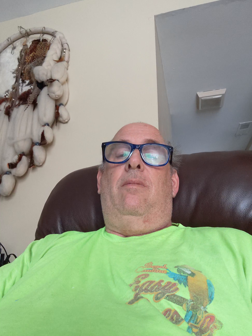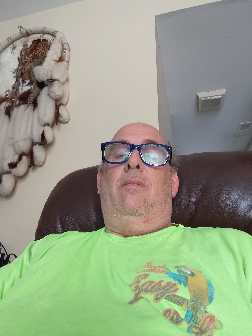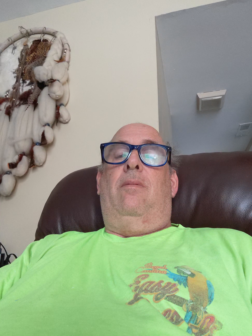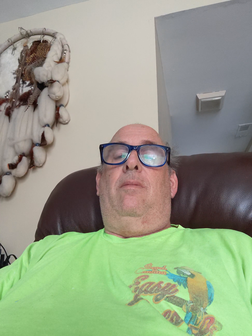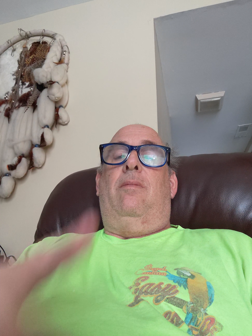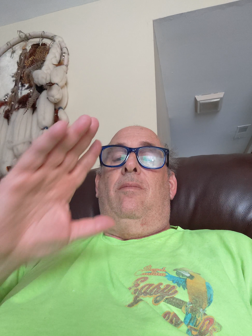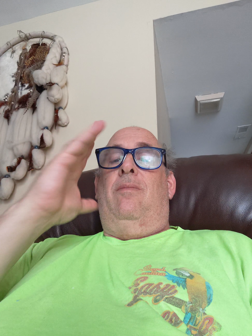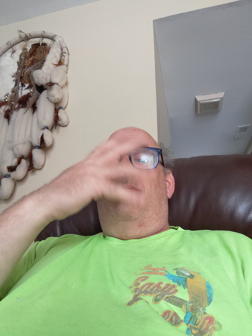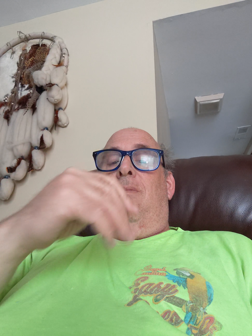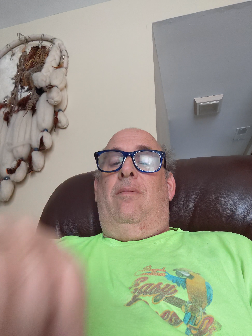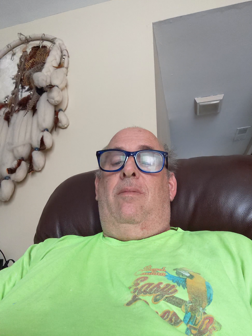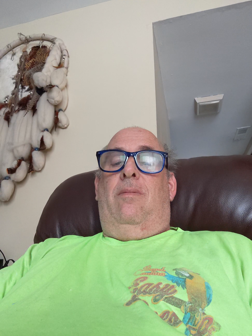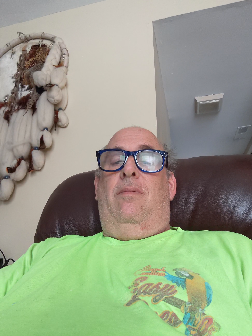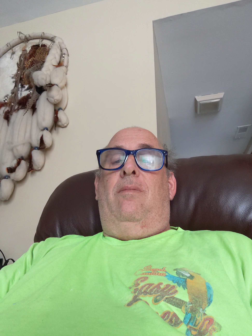pretty